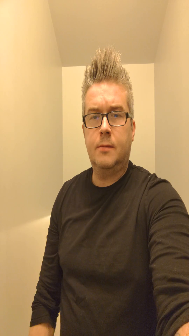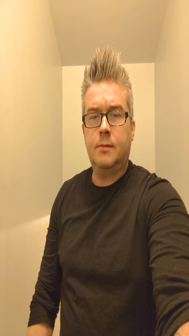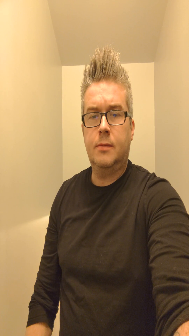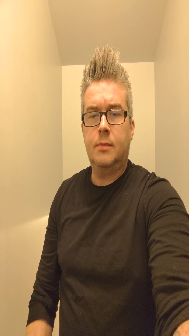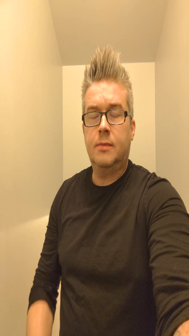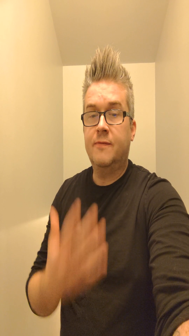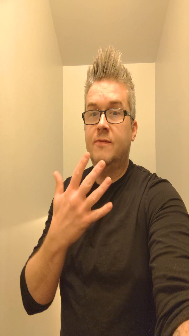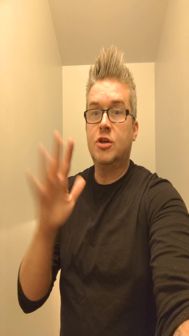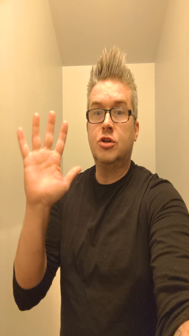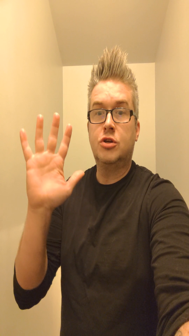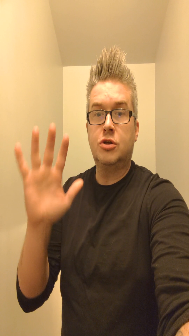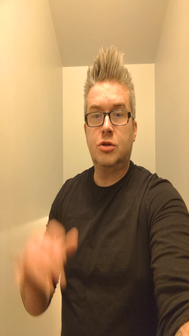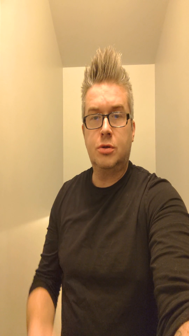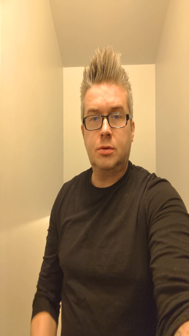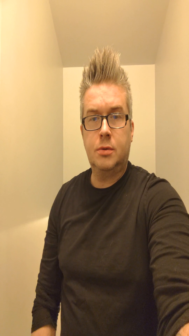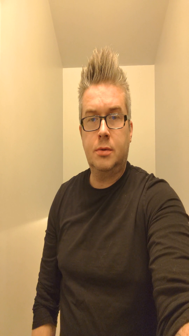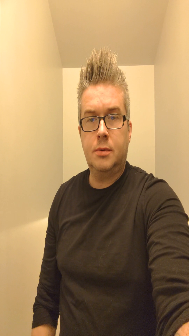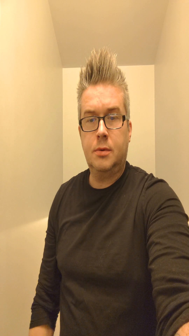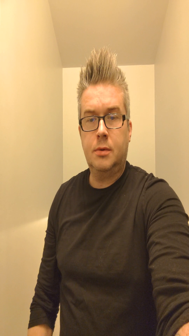finish